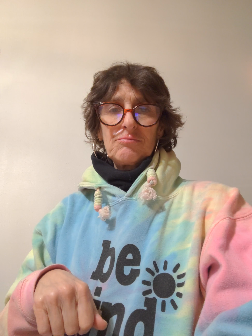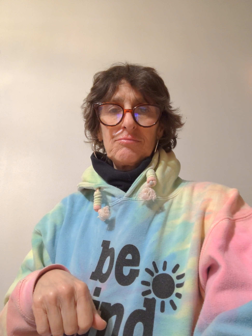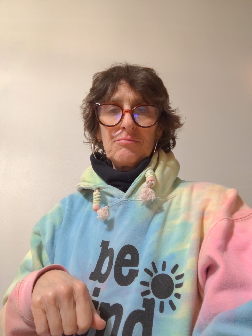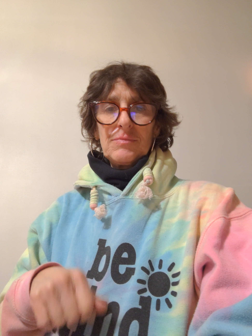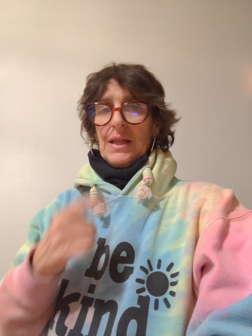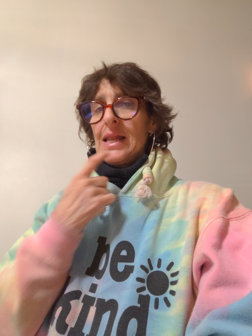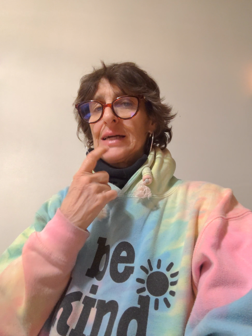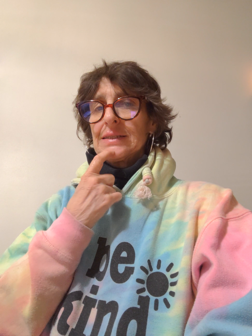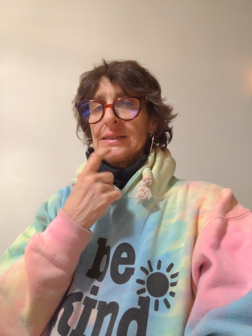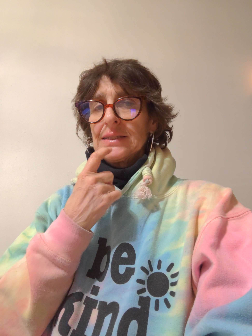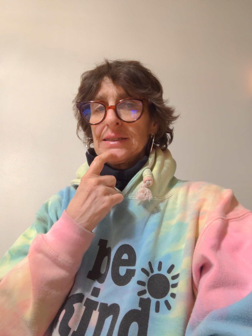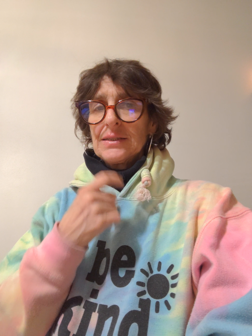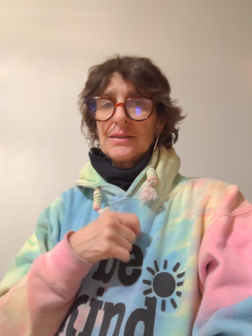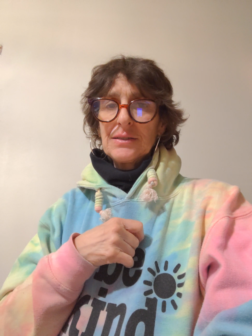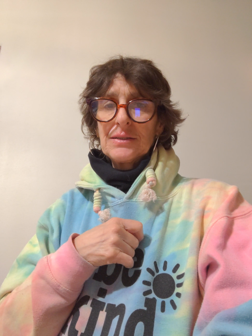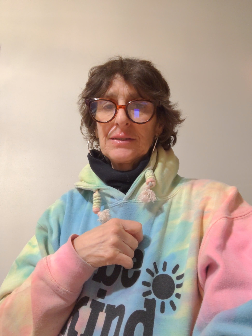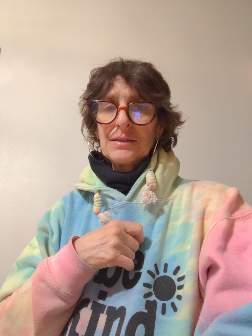window